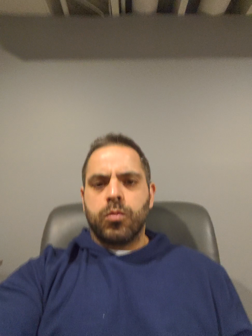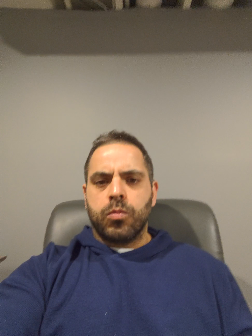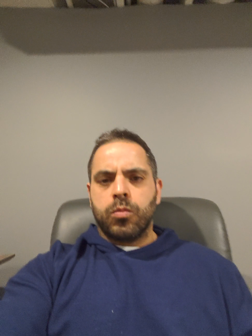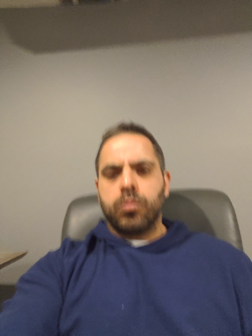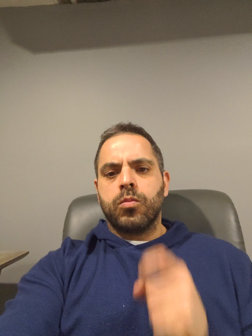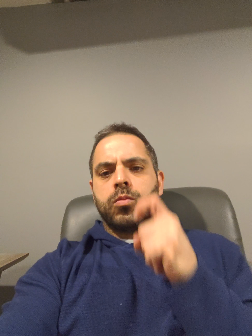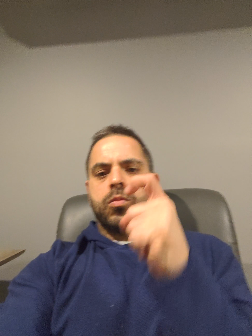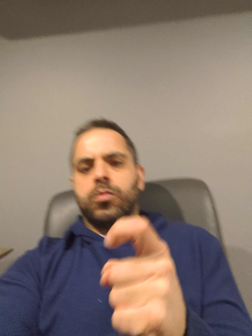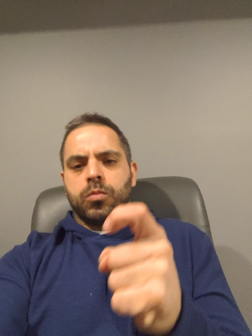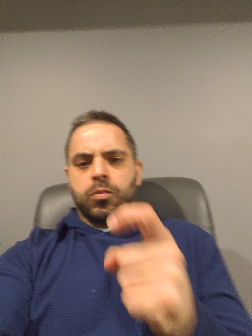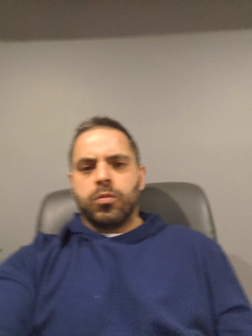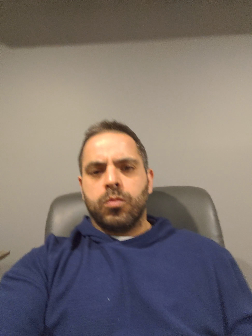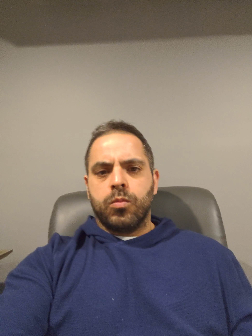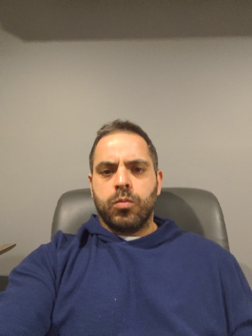give